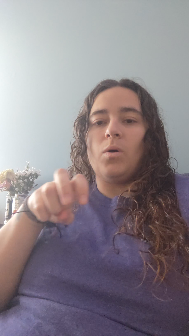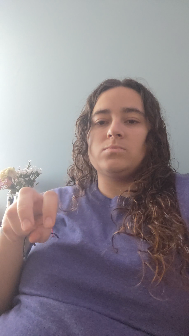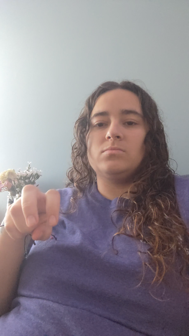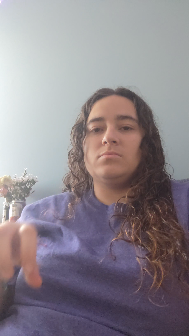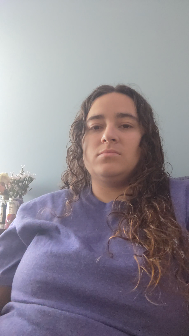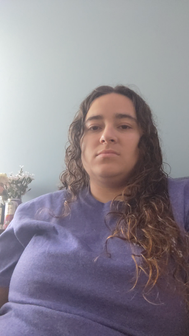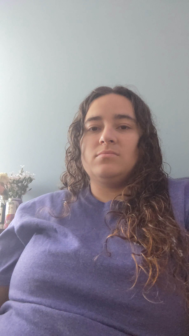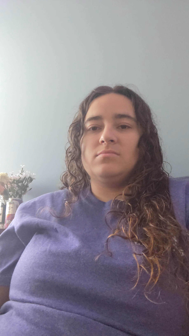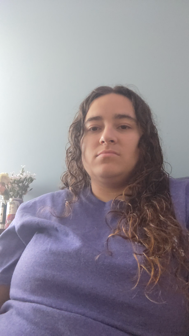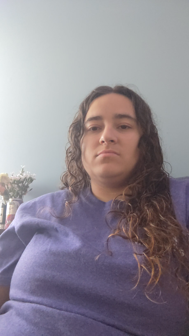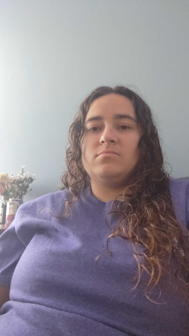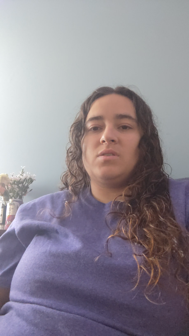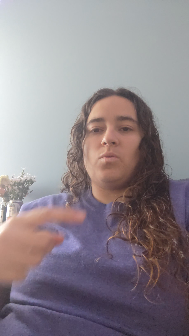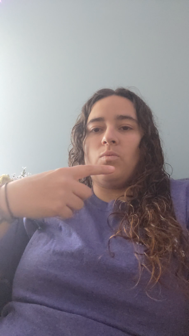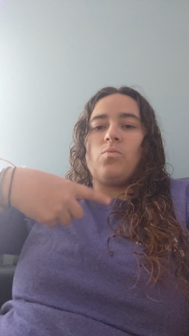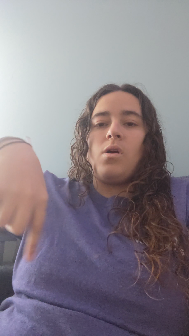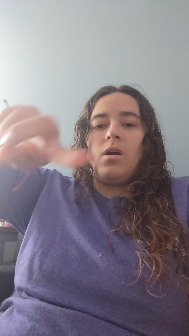around